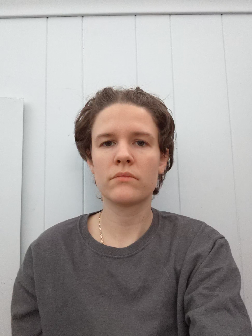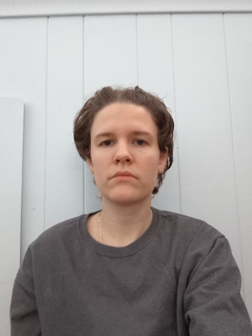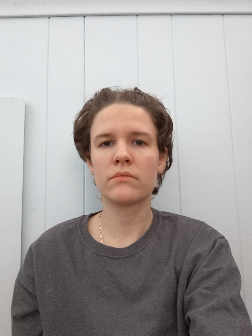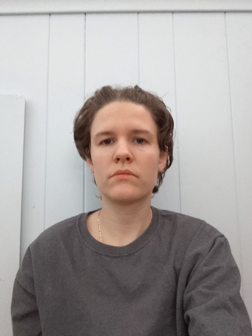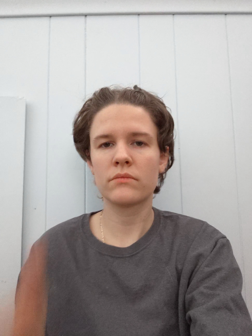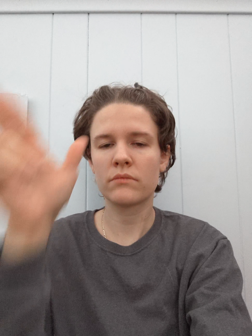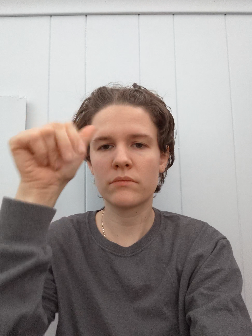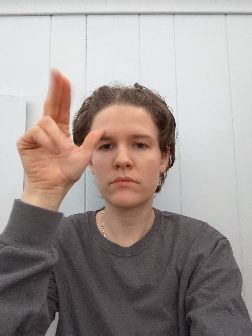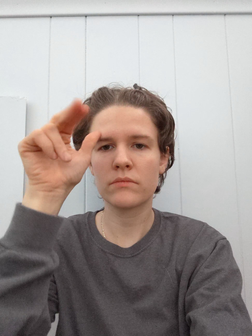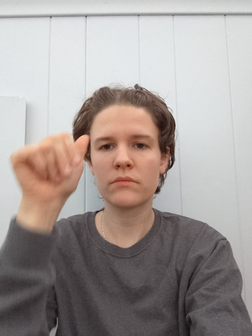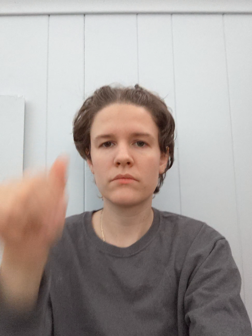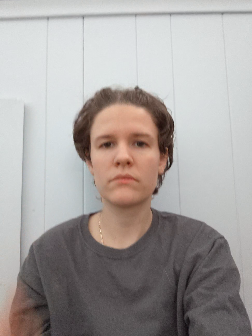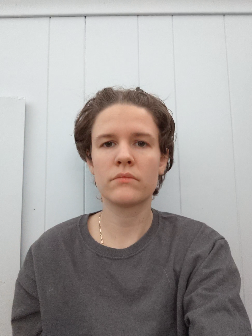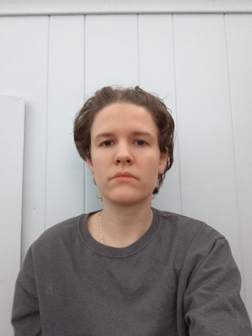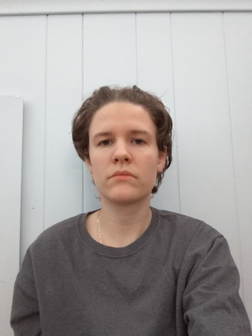horse